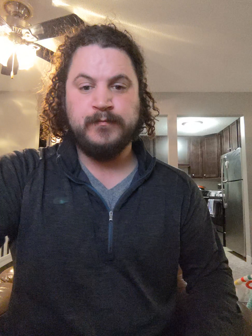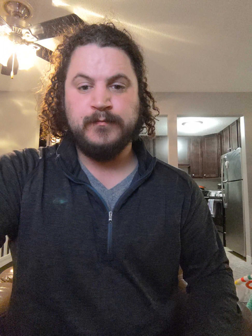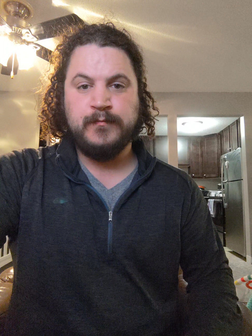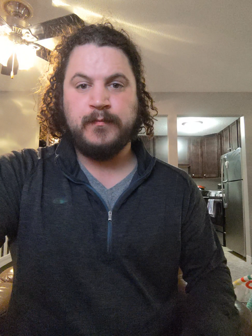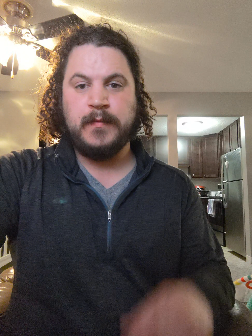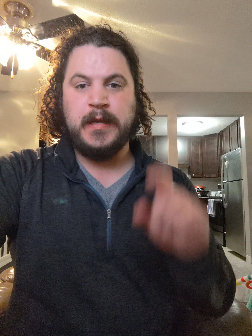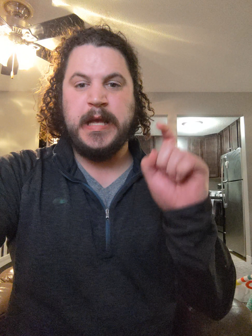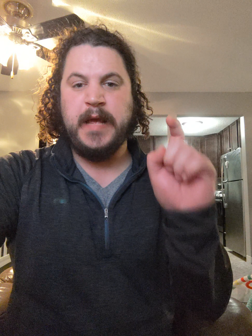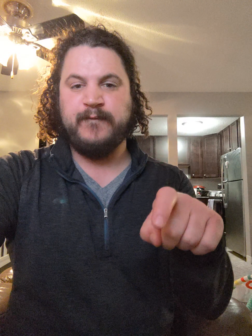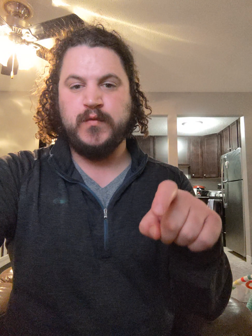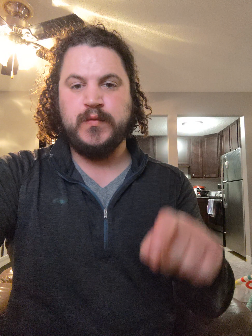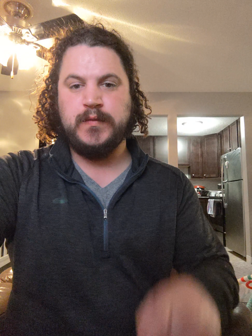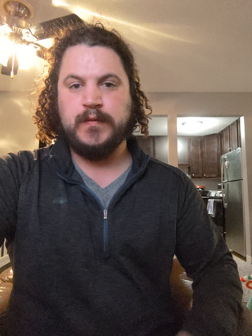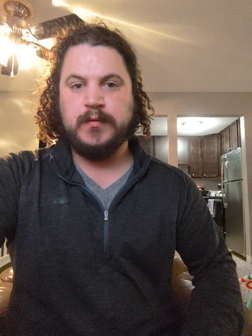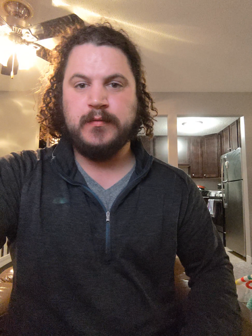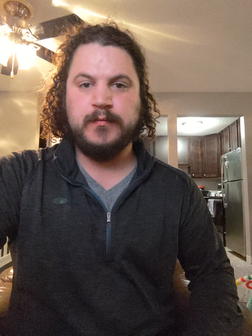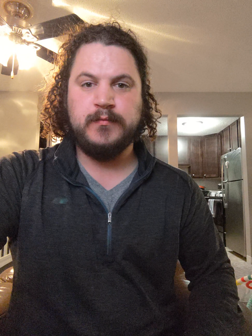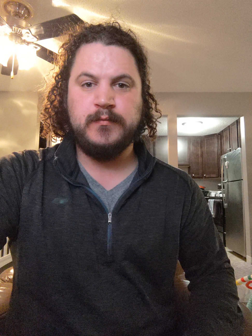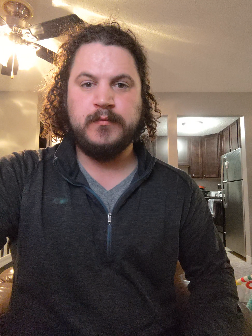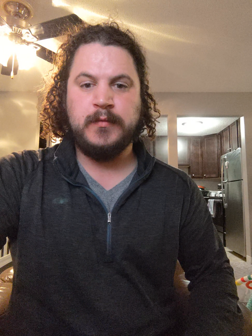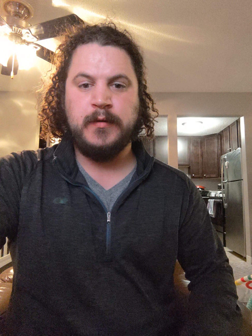have to